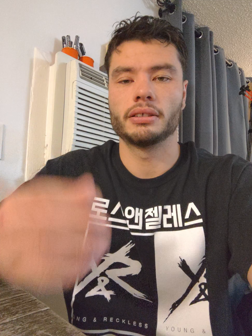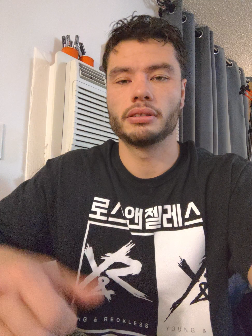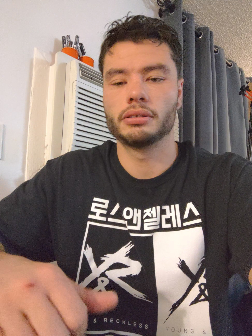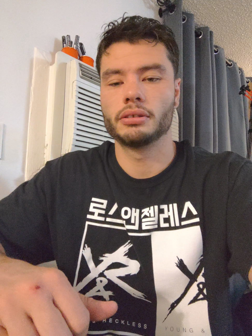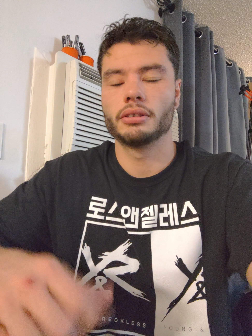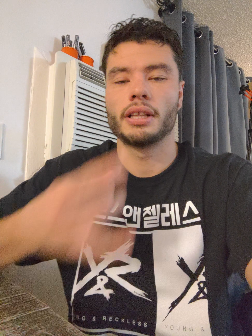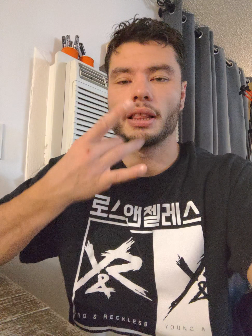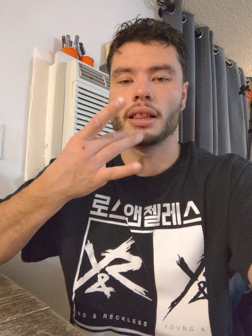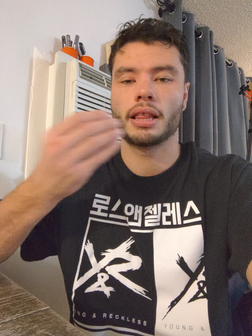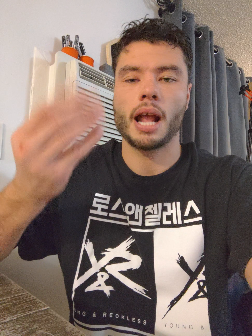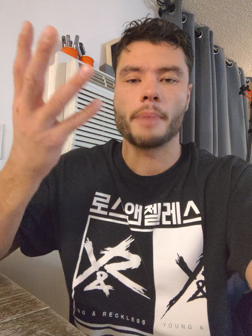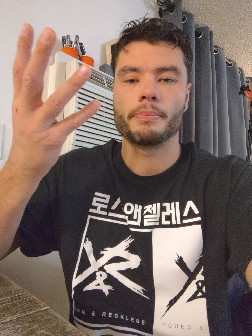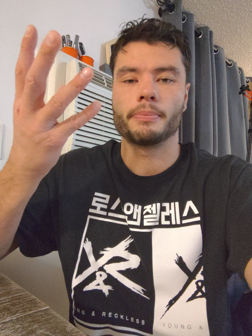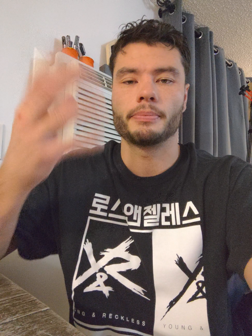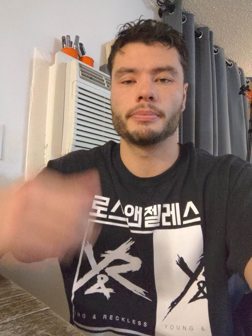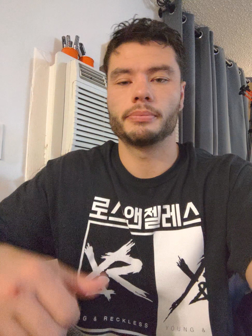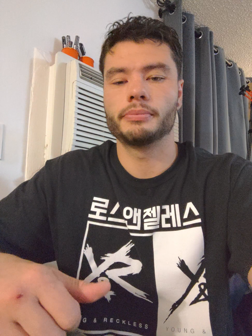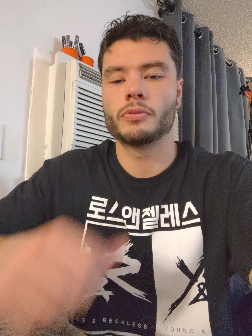lamp